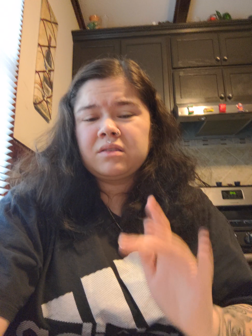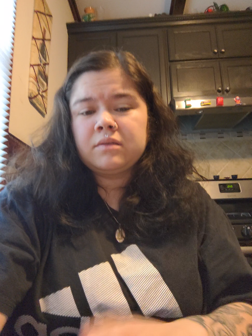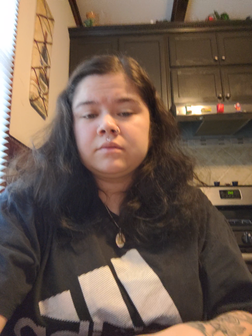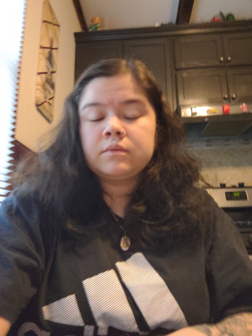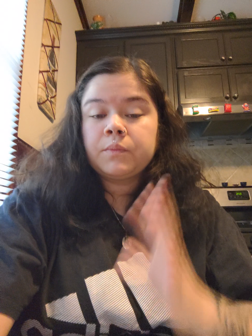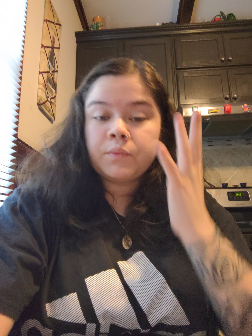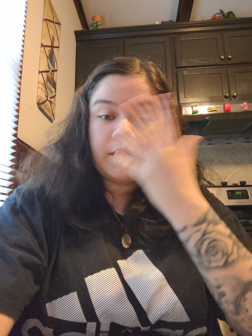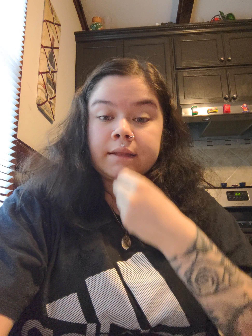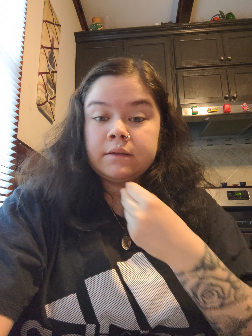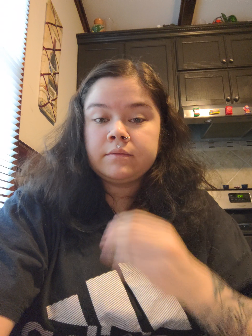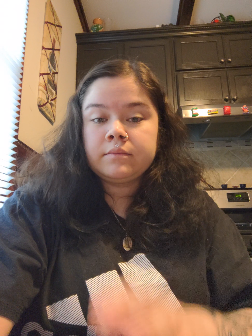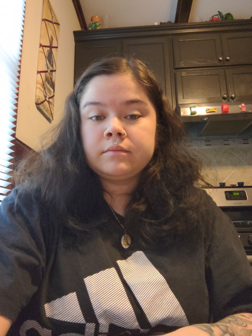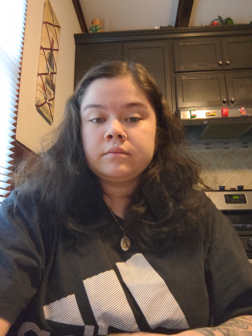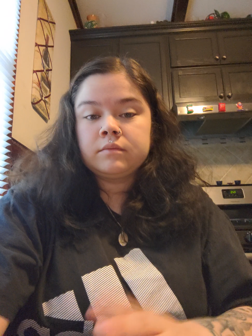pretty